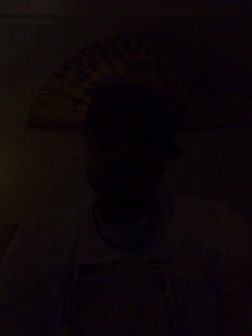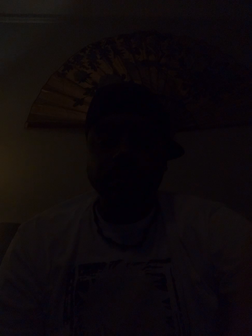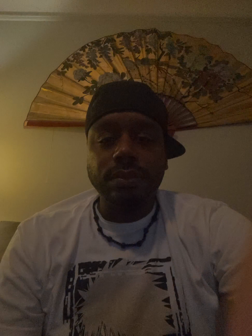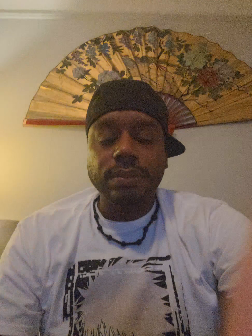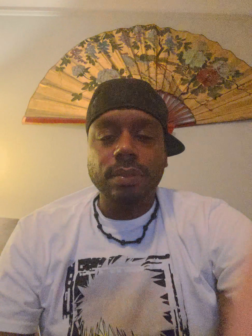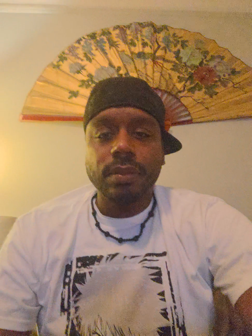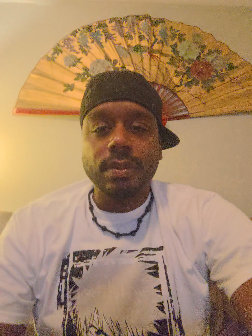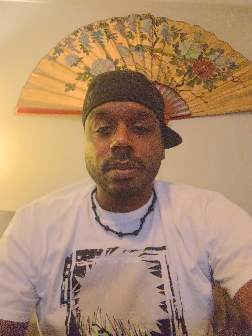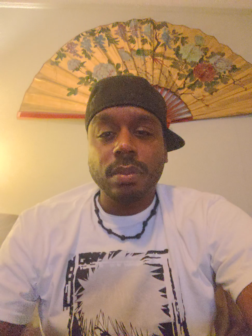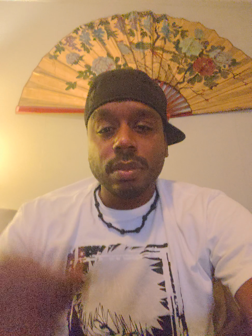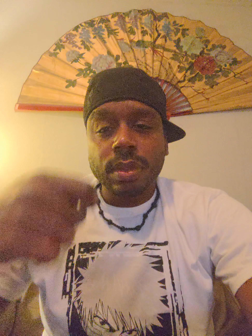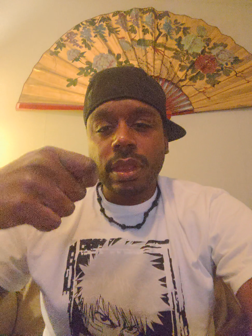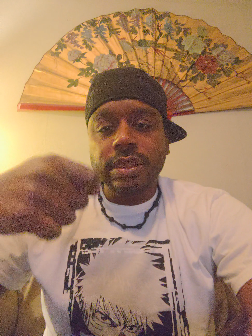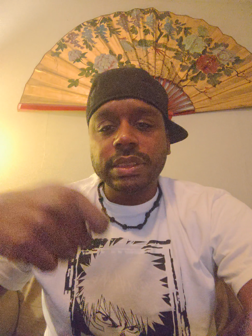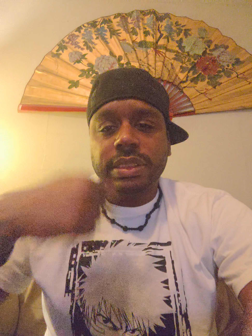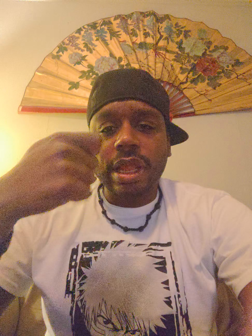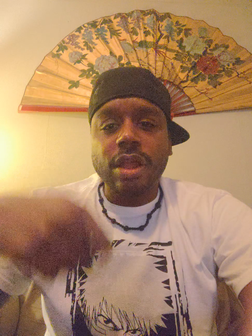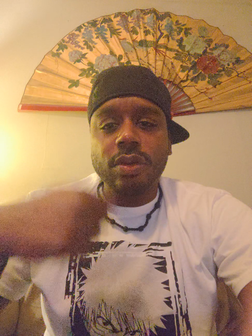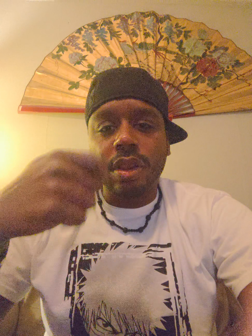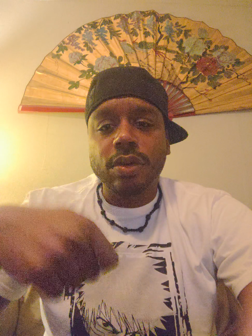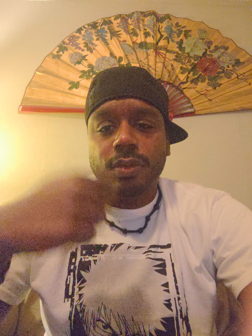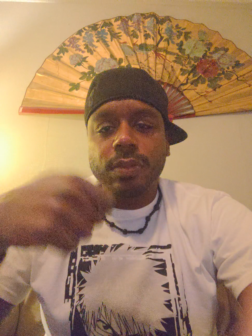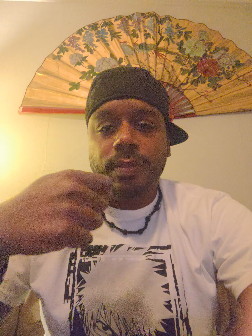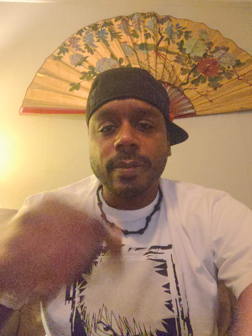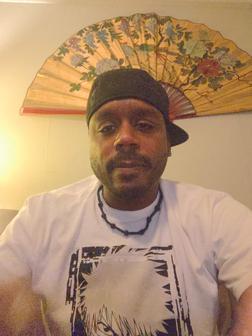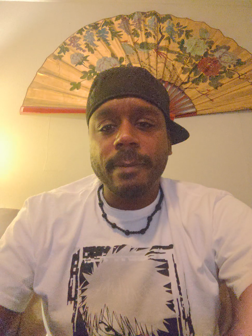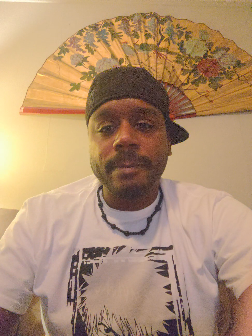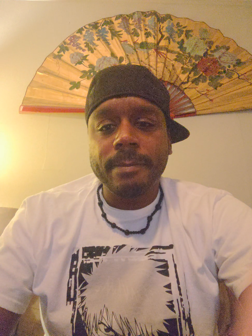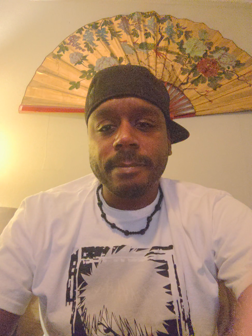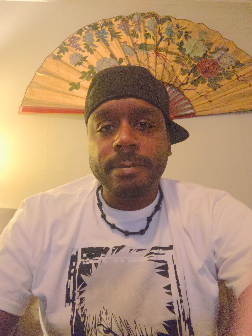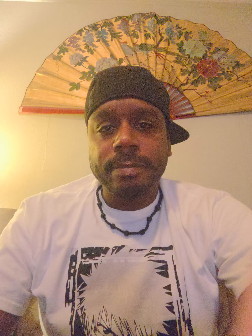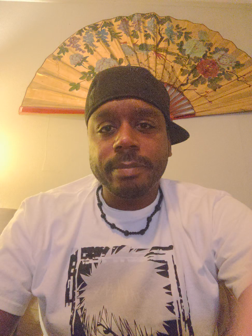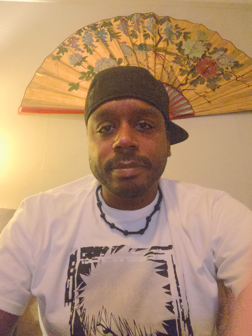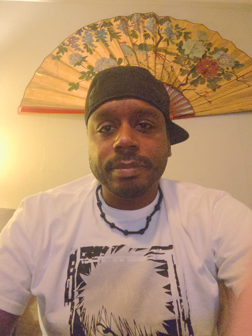cereal